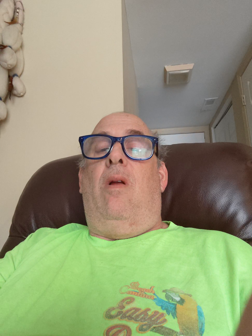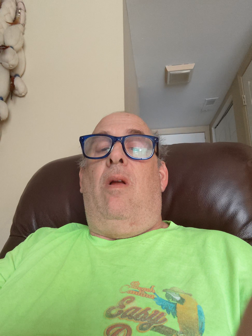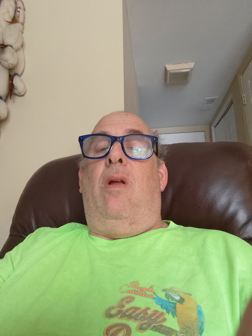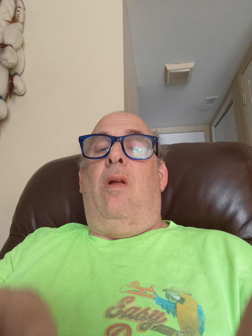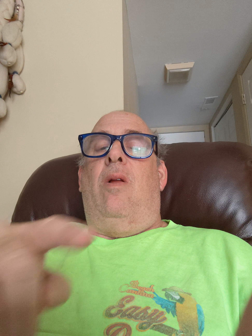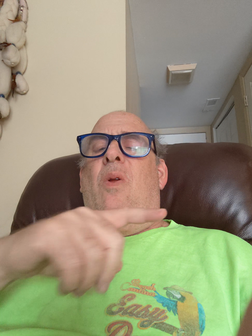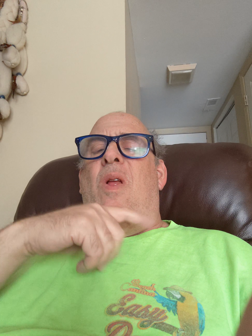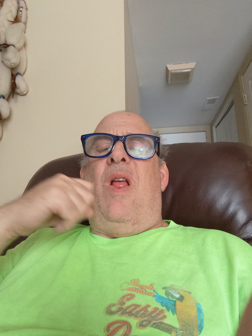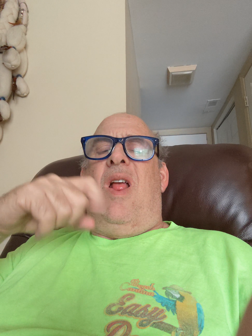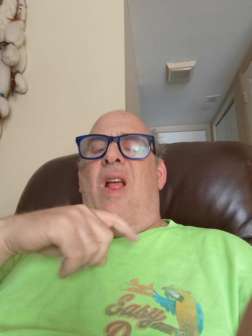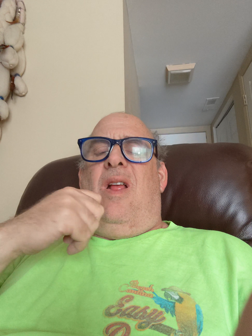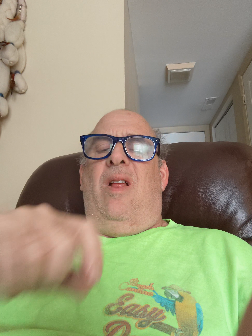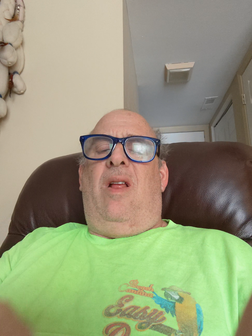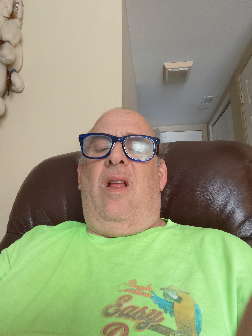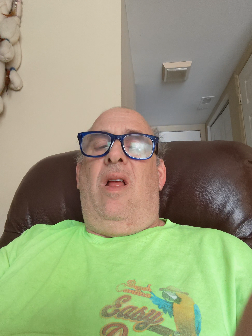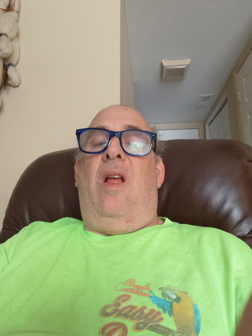dryer